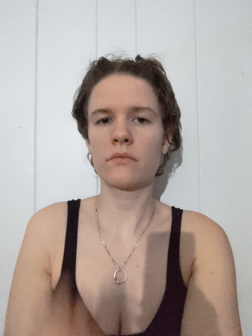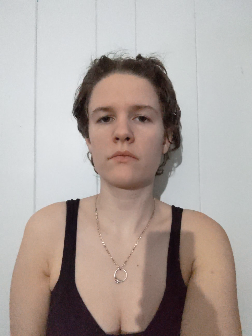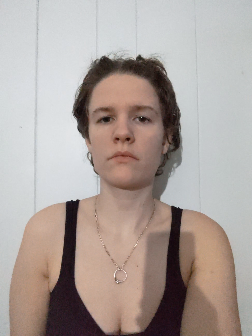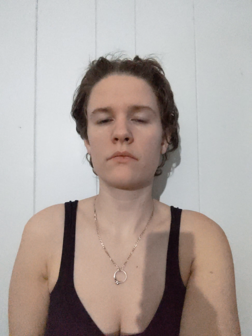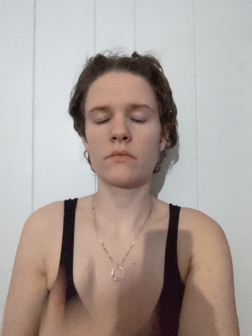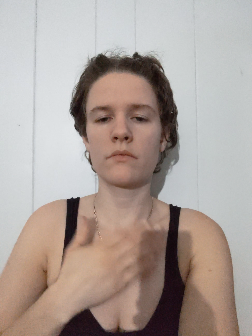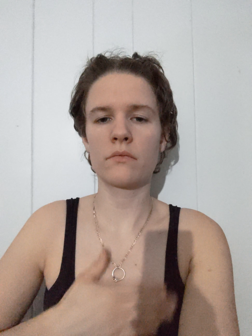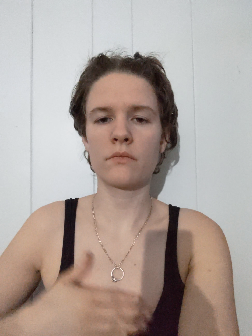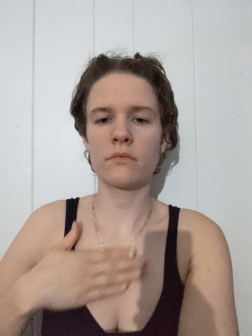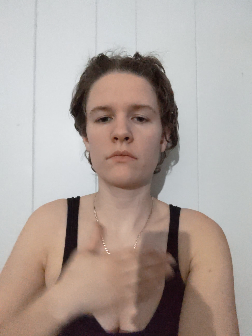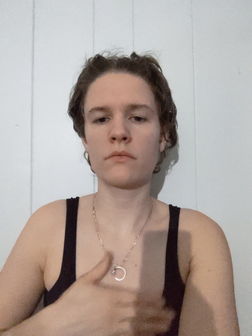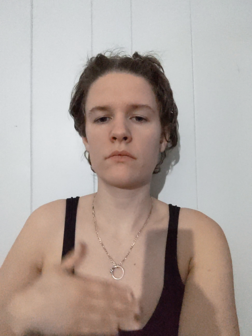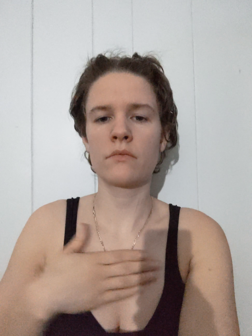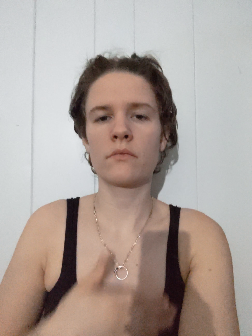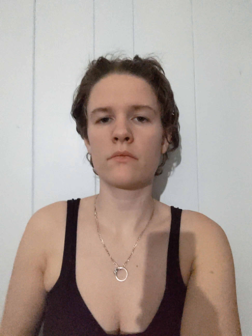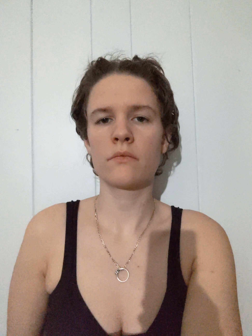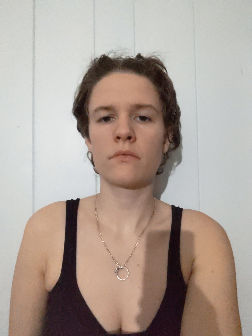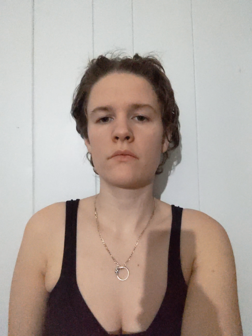please